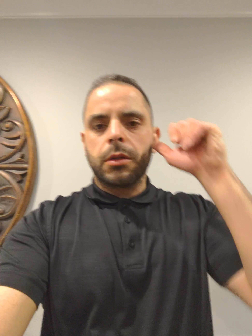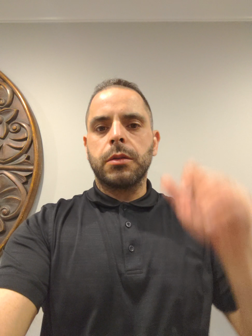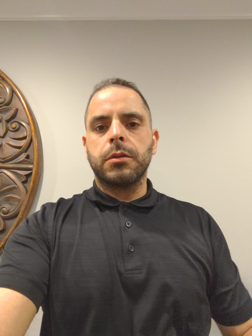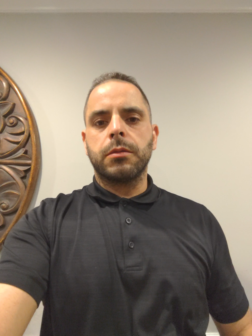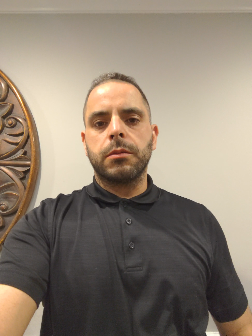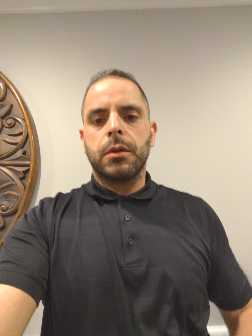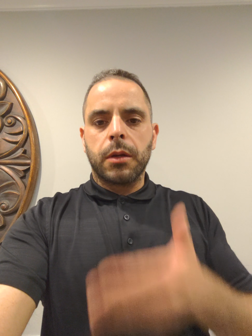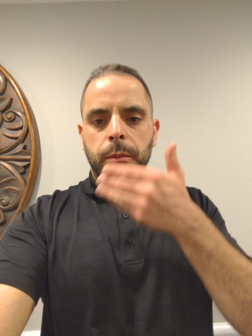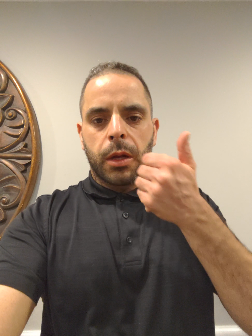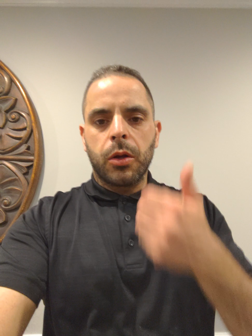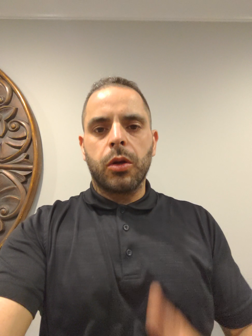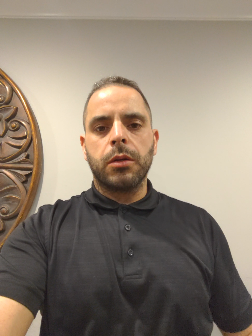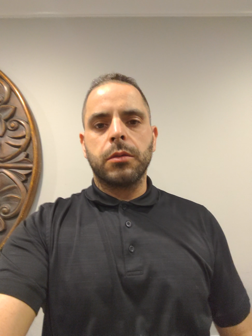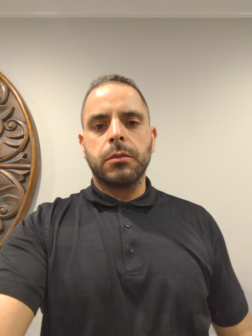better